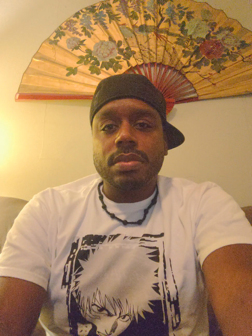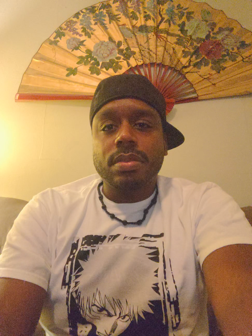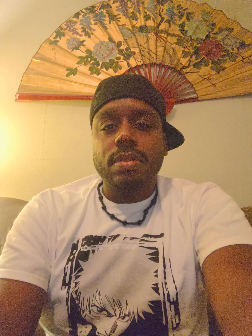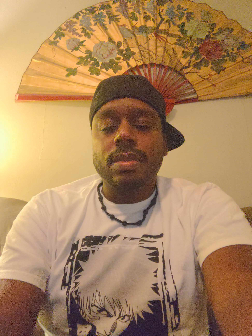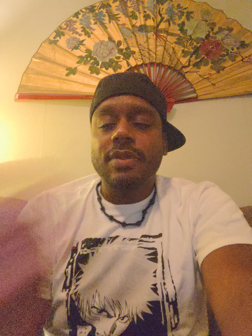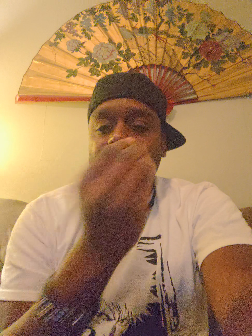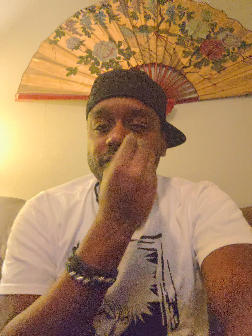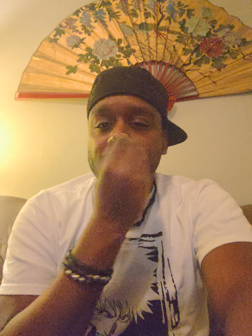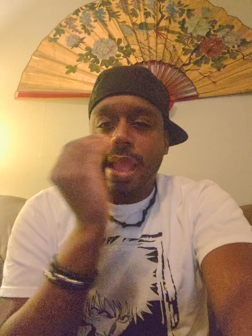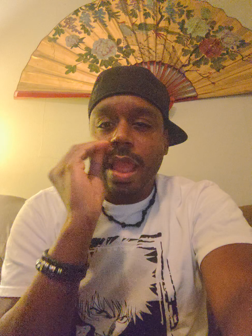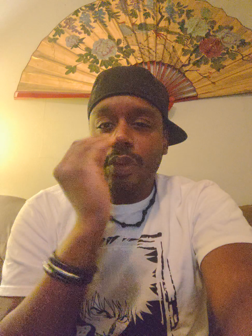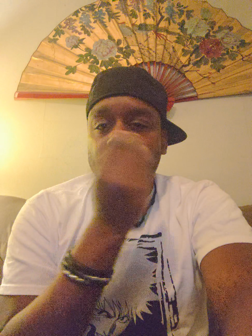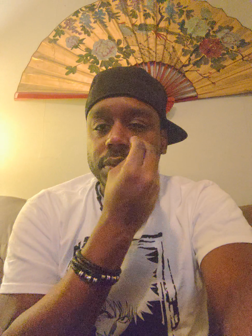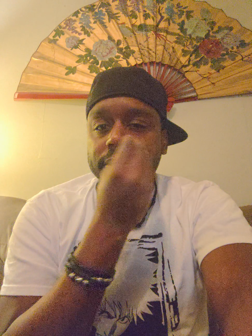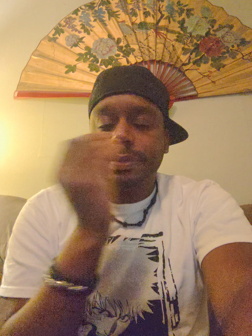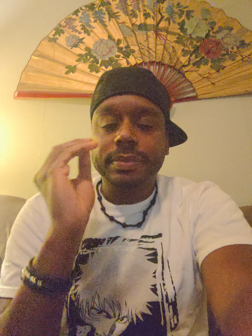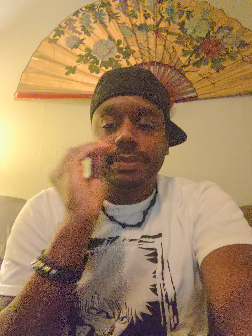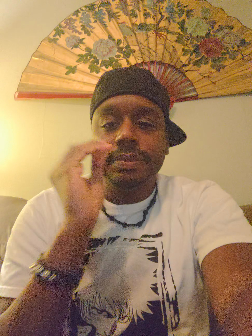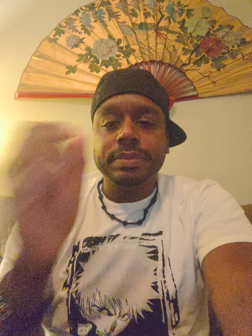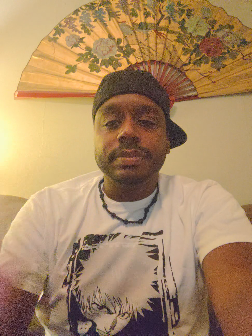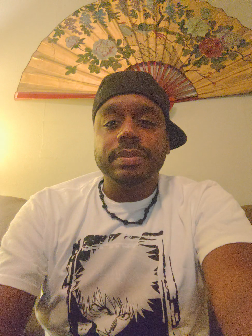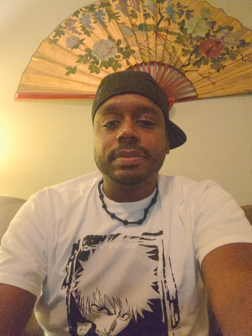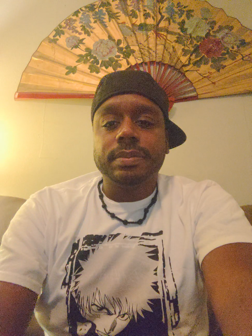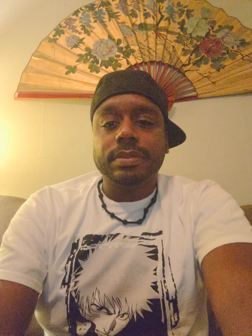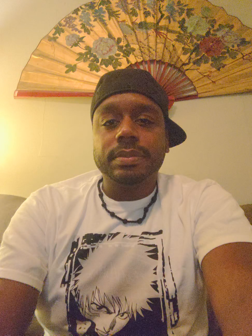flower